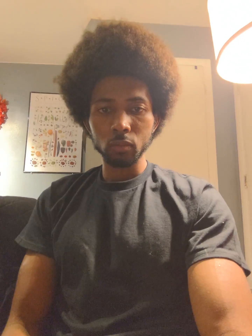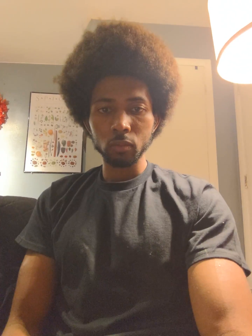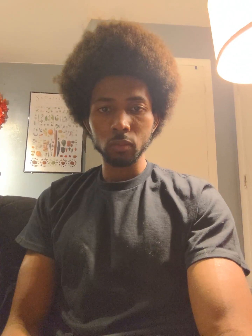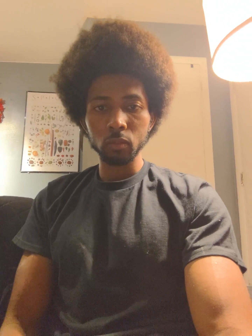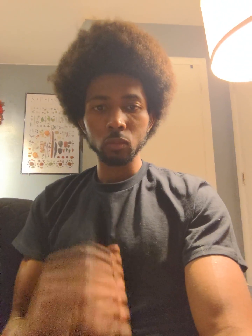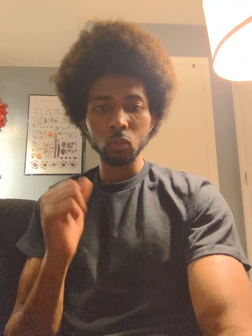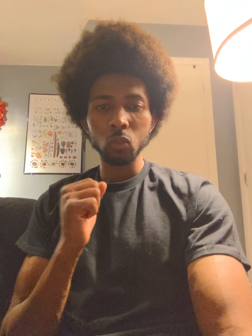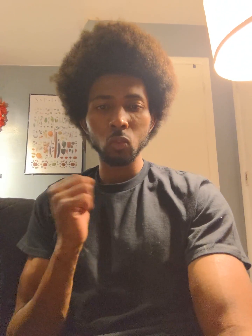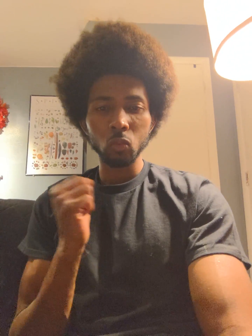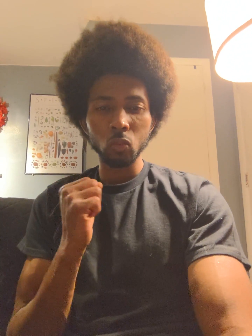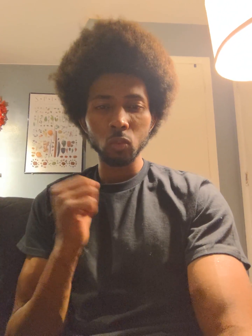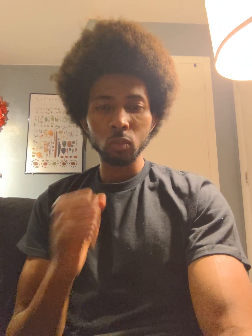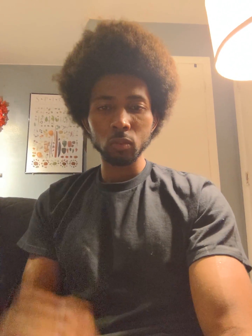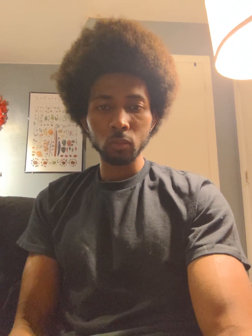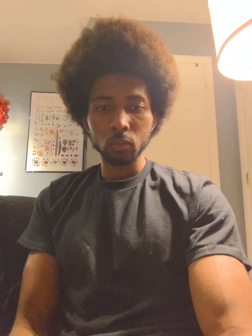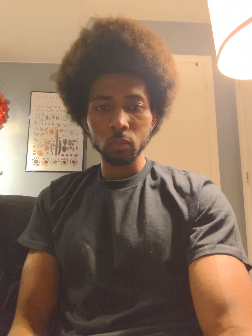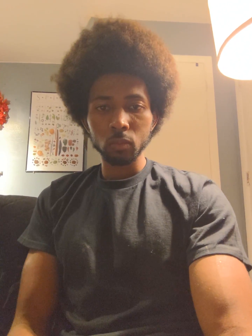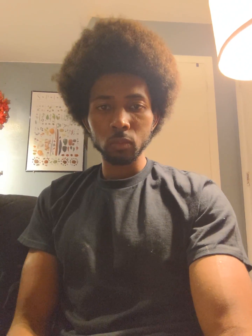cold